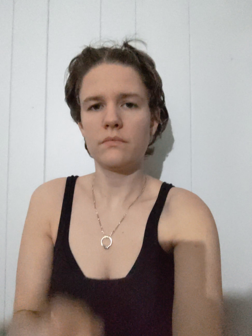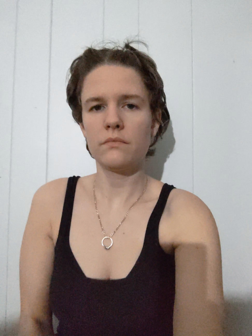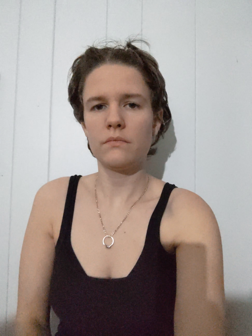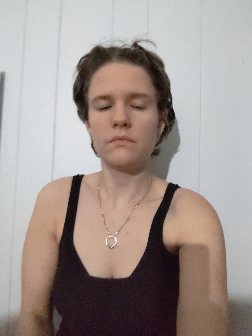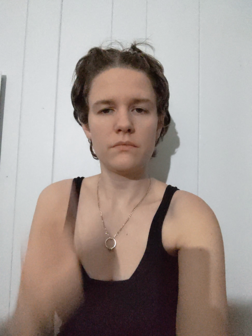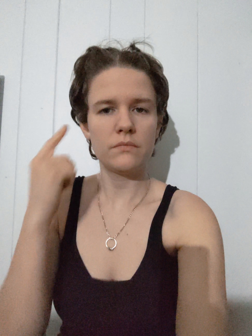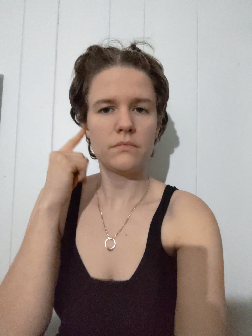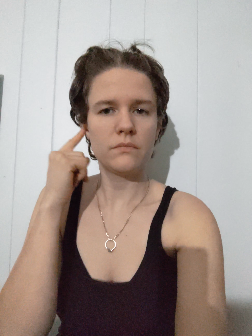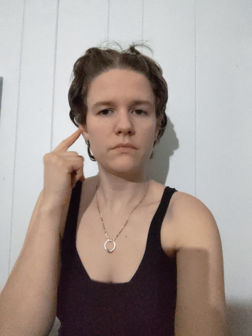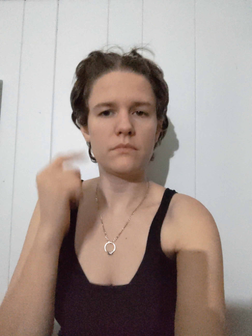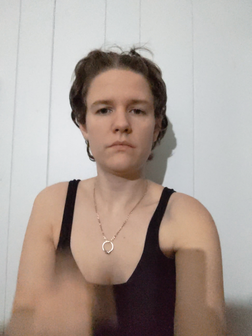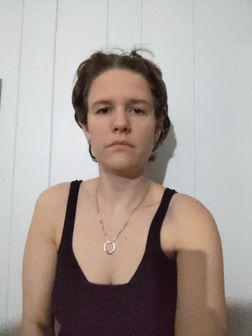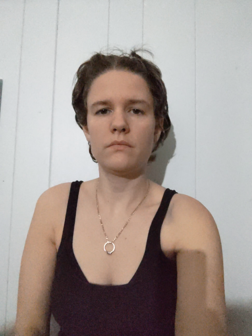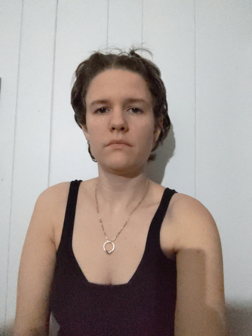ear